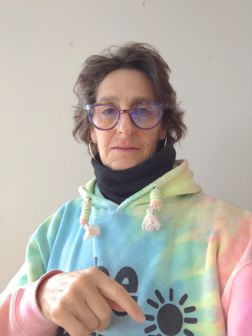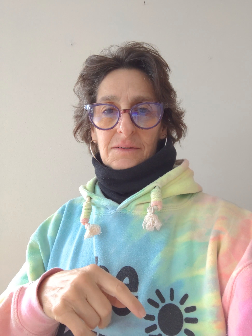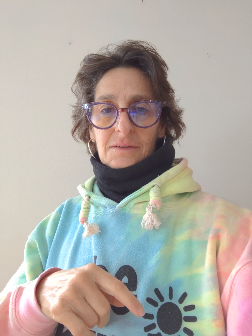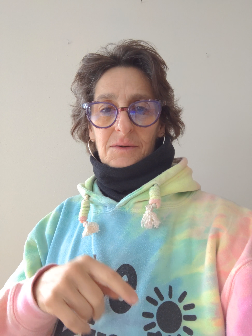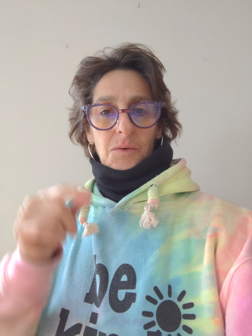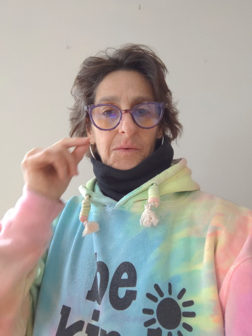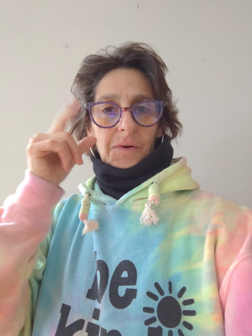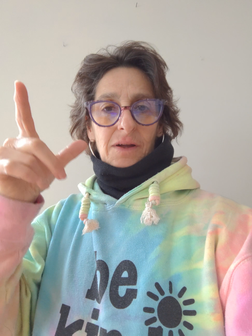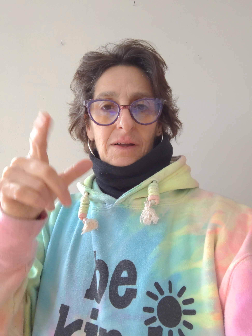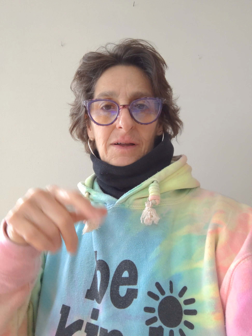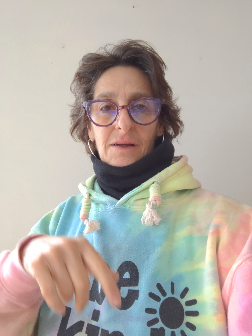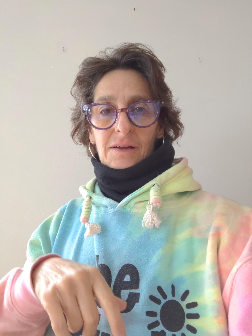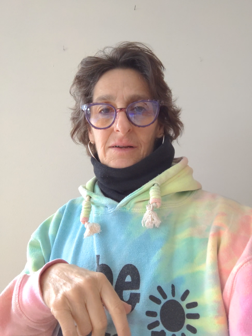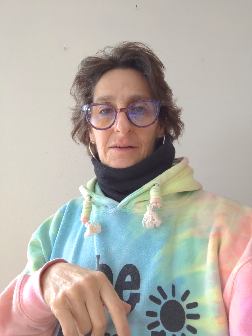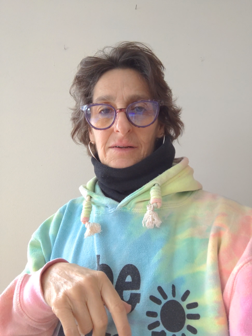awake